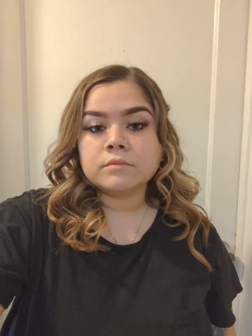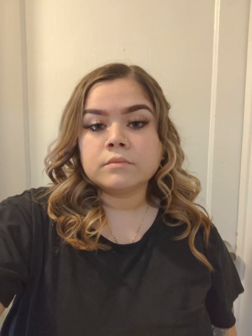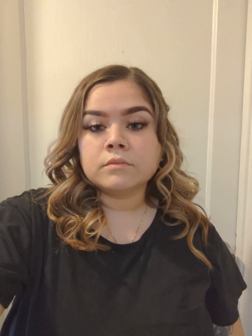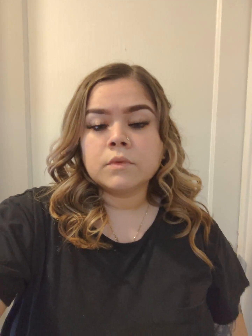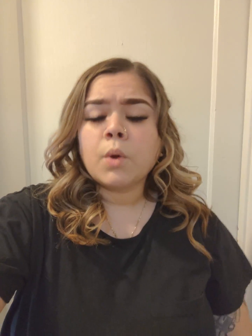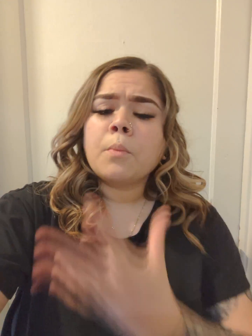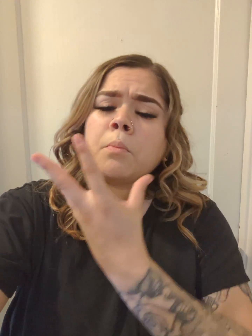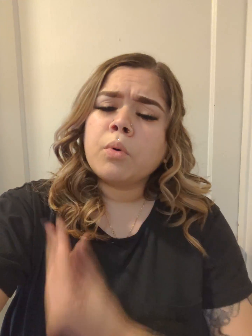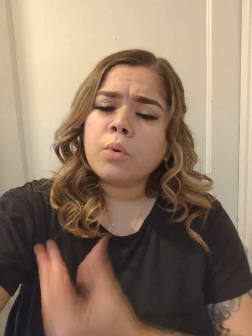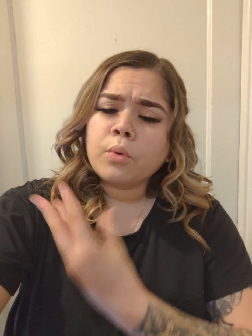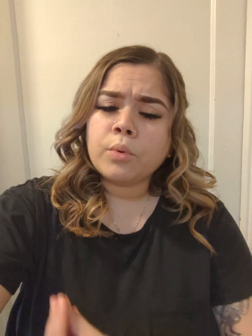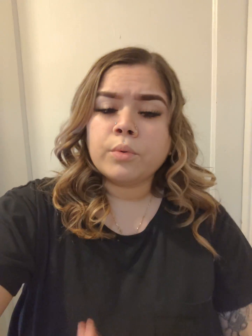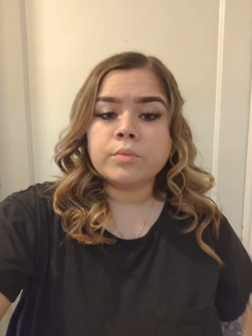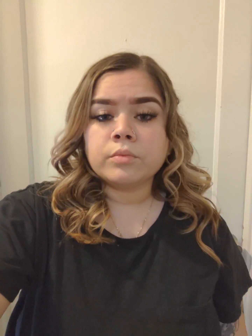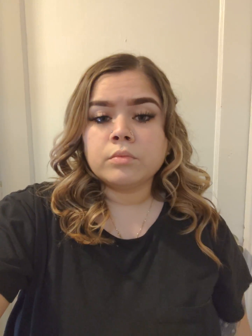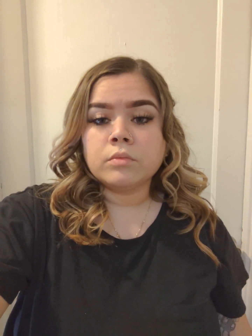poor